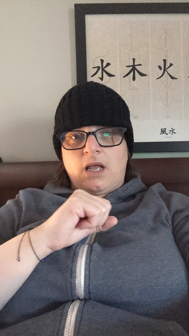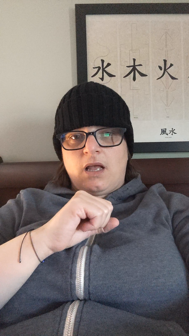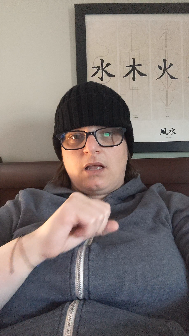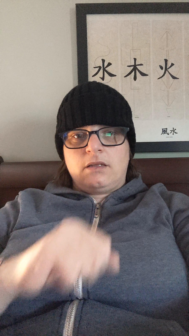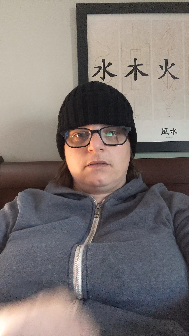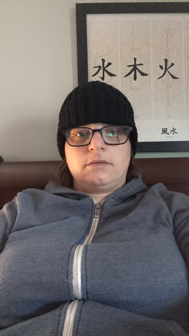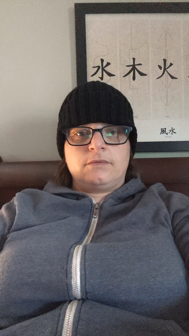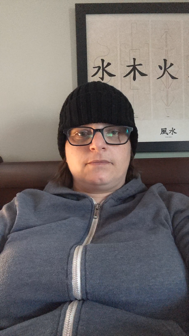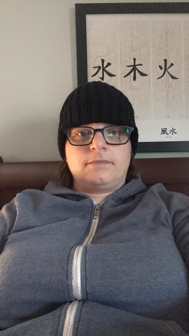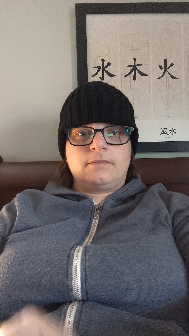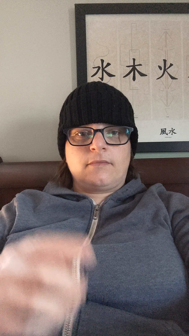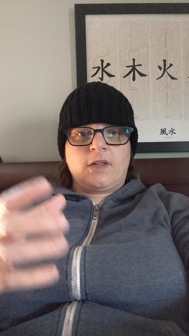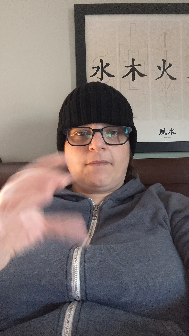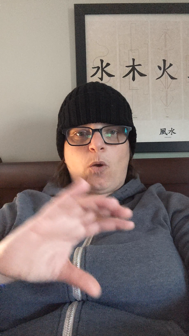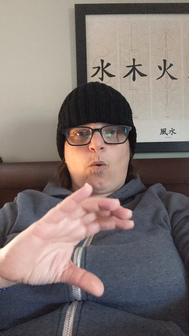pour